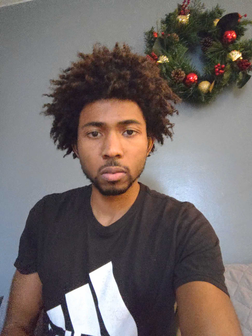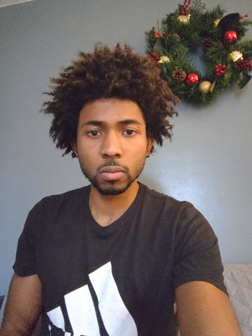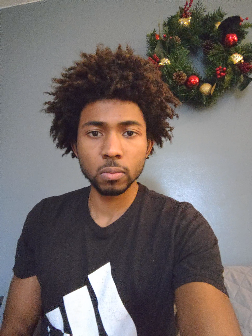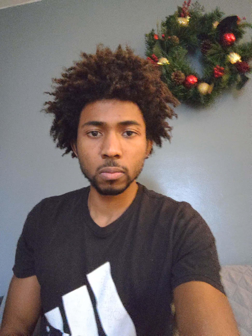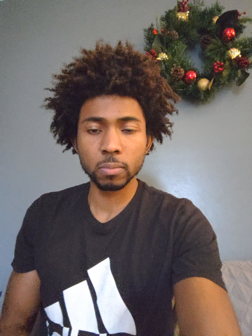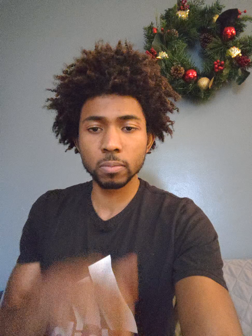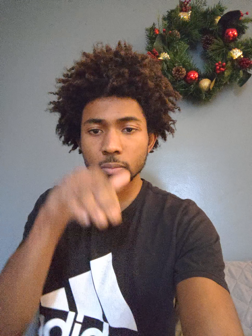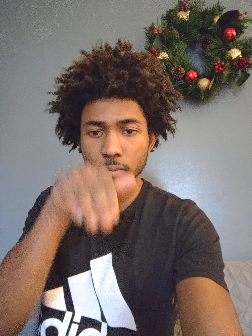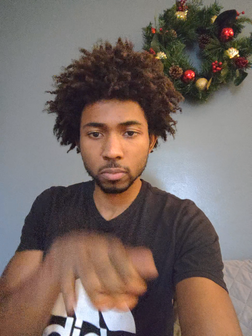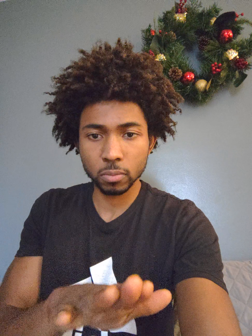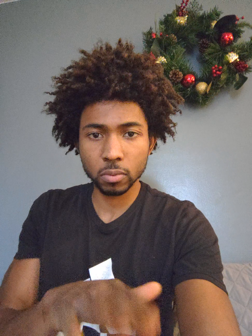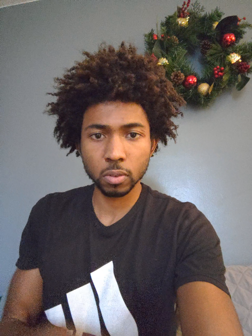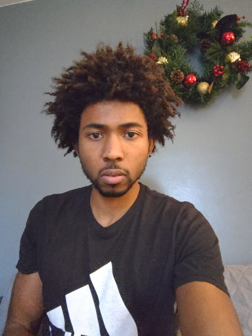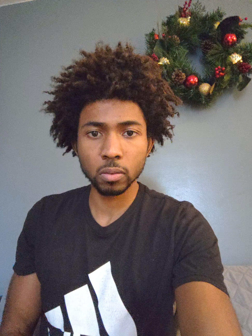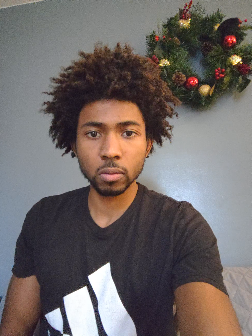into